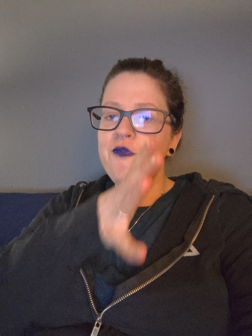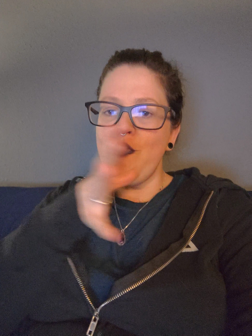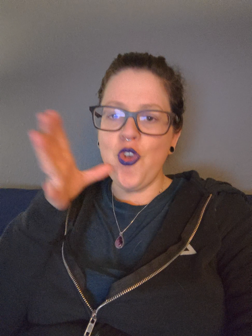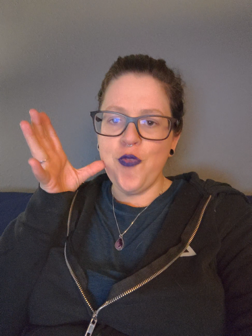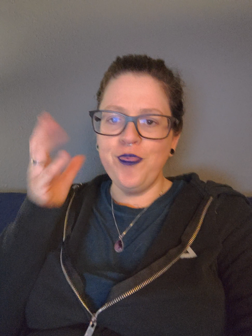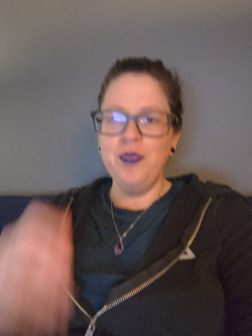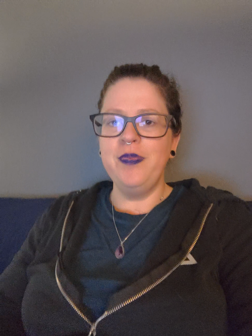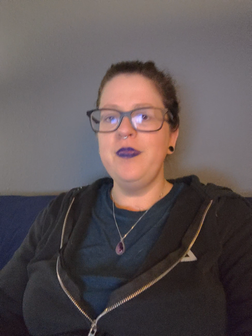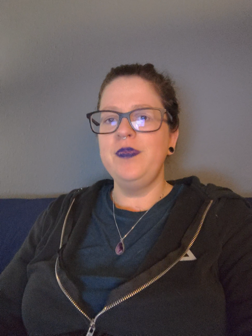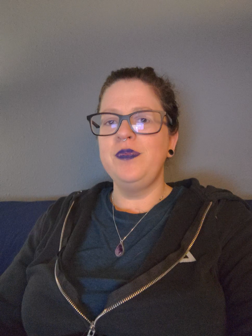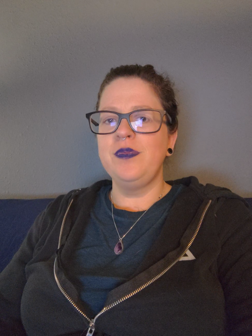farm